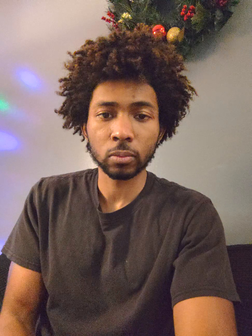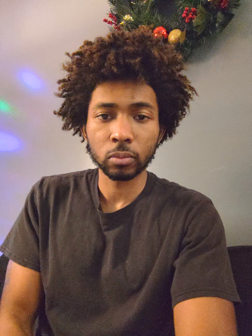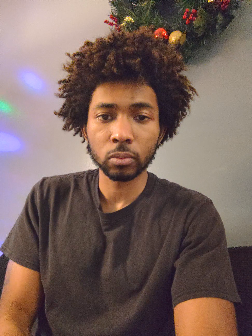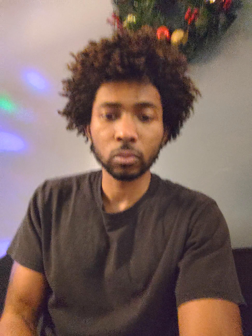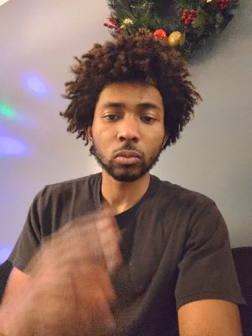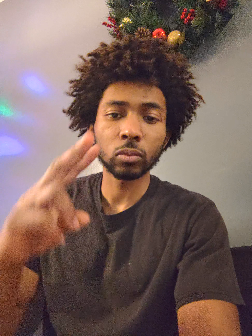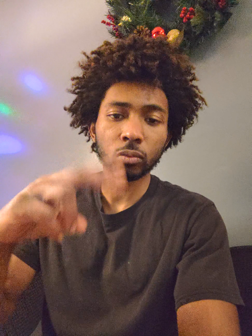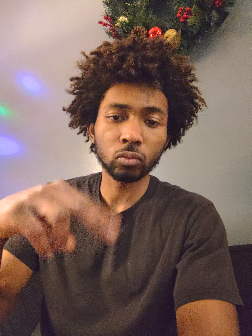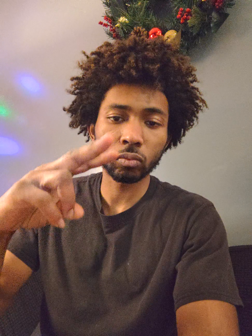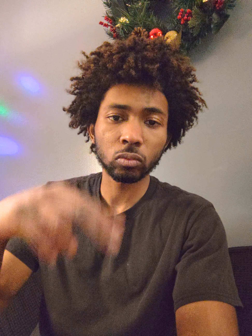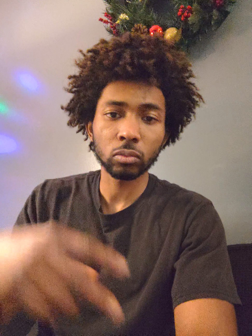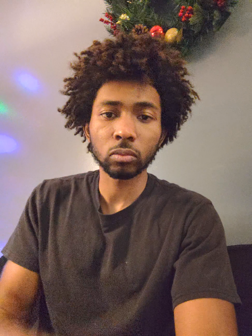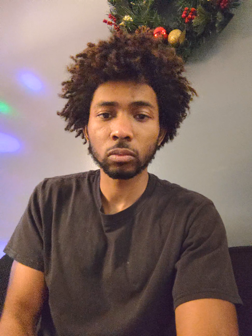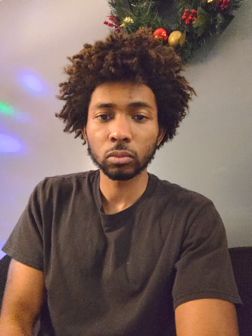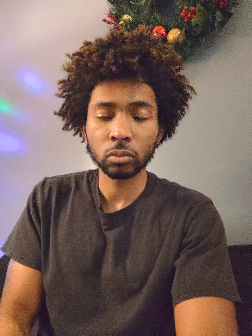read